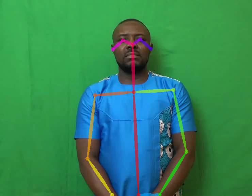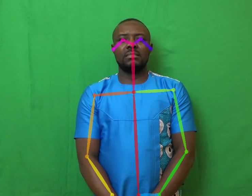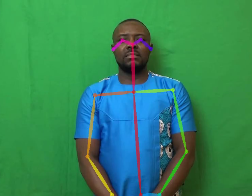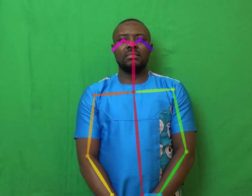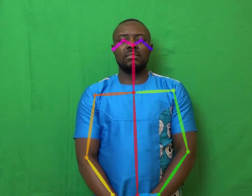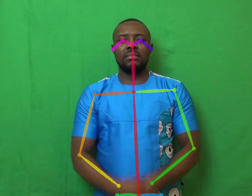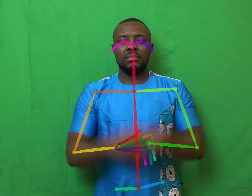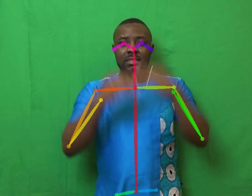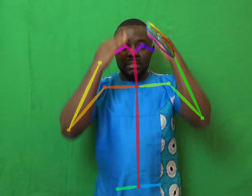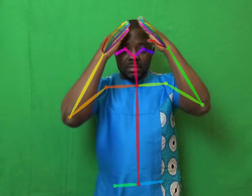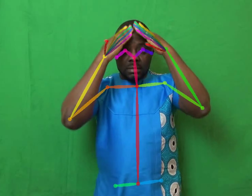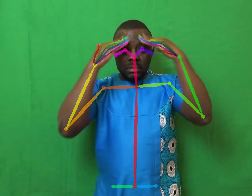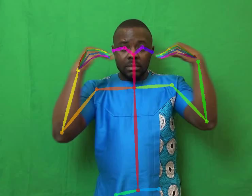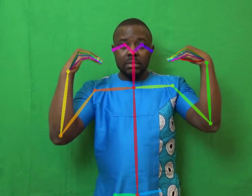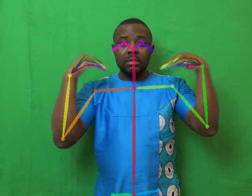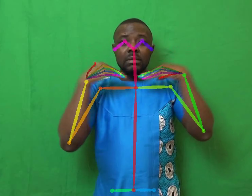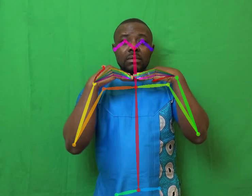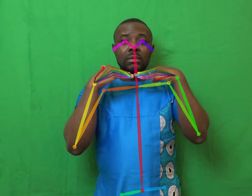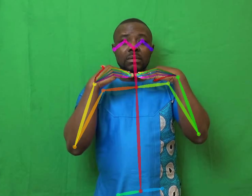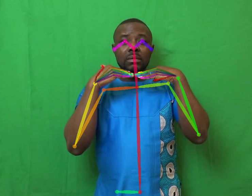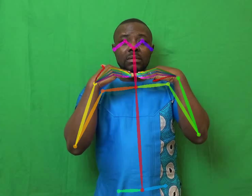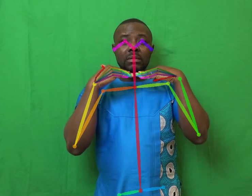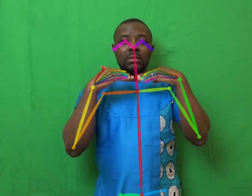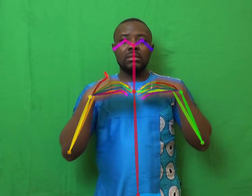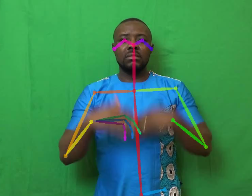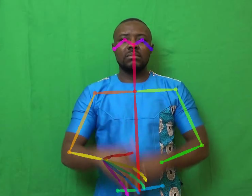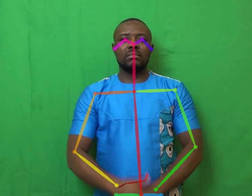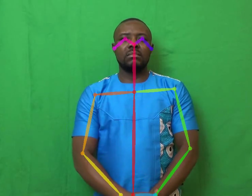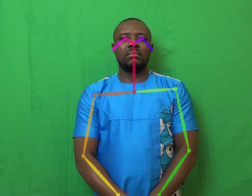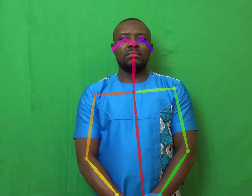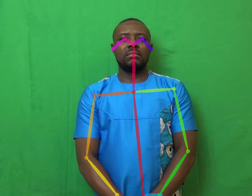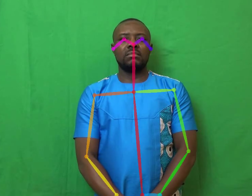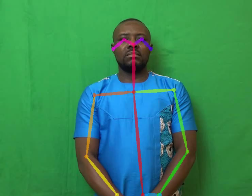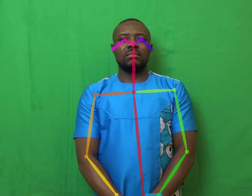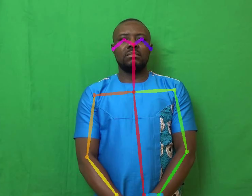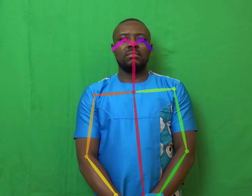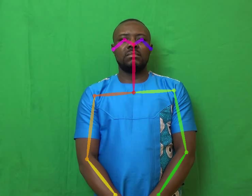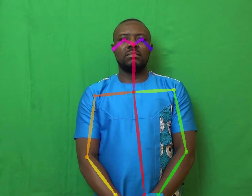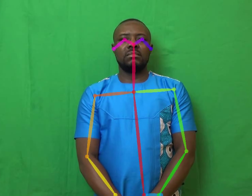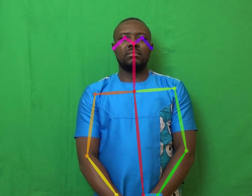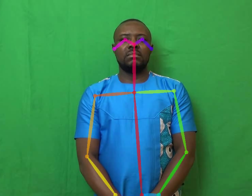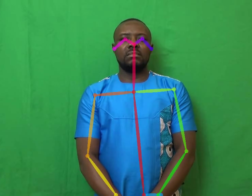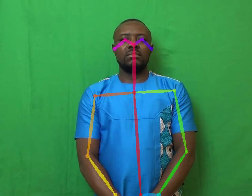nun